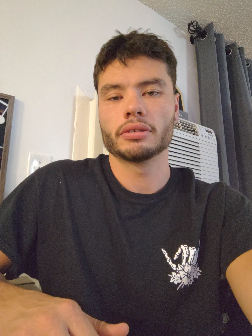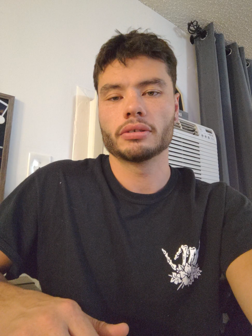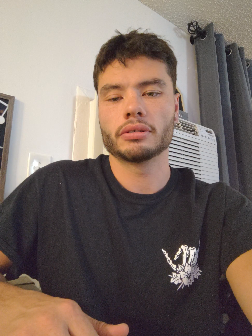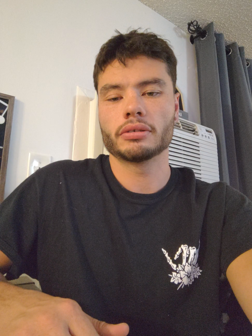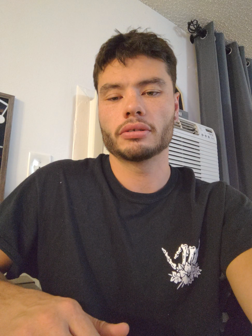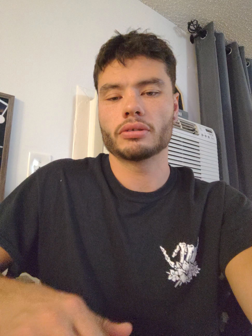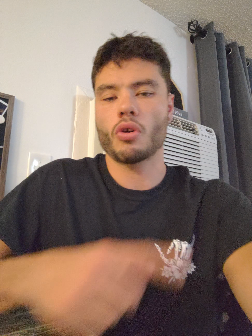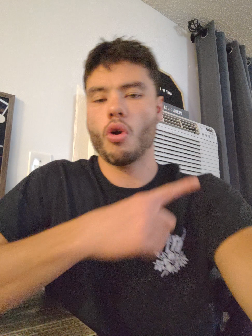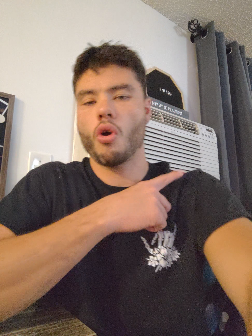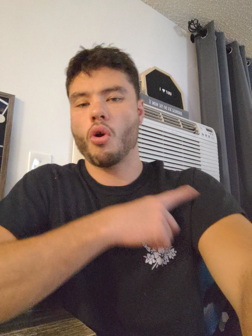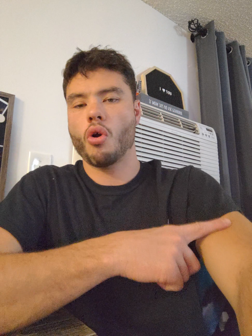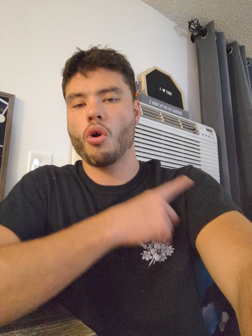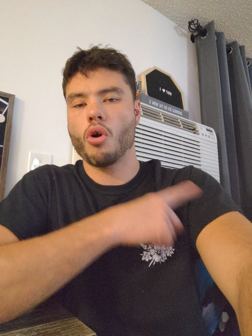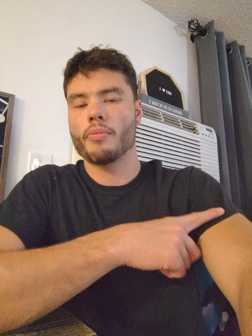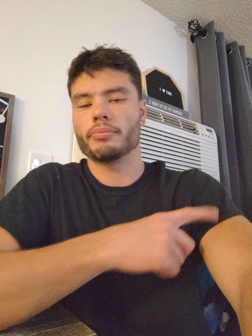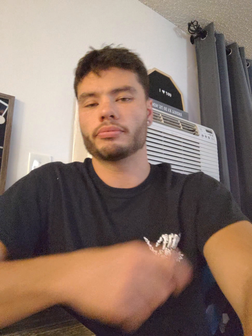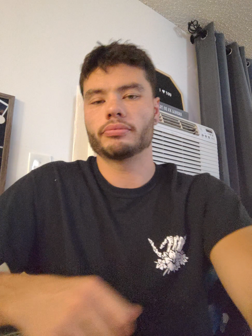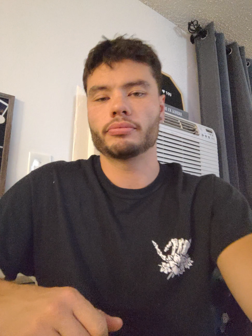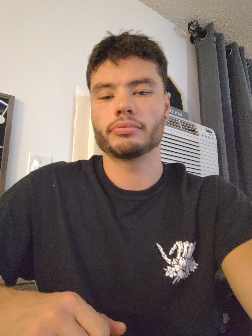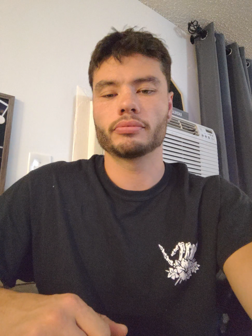arm